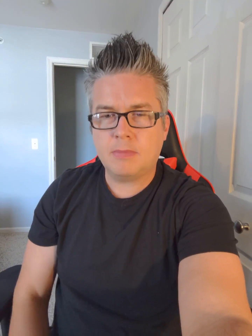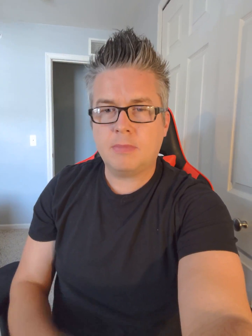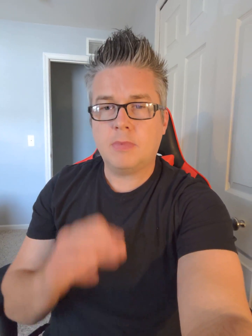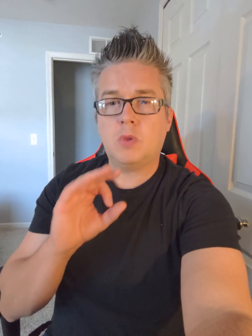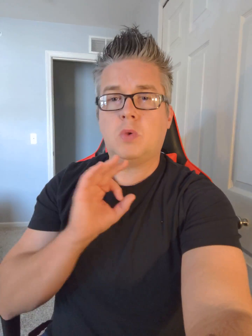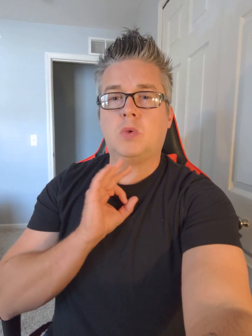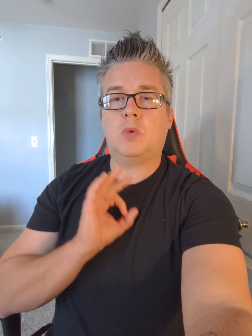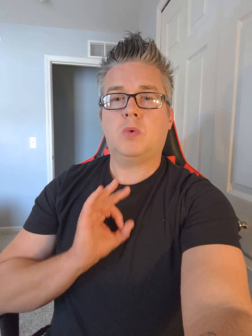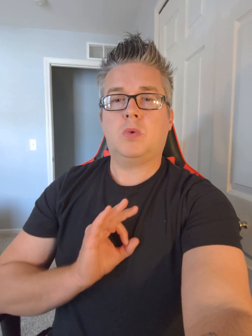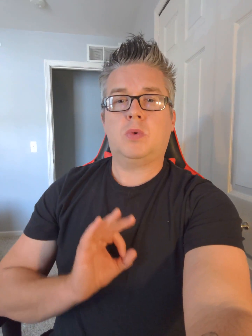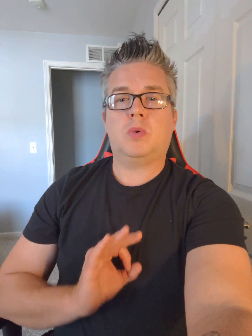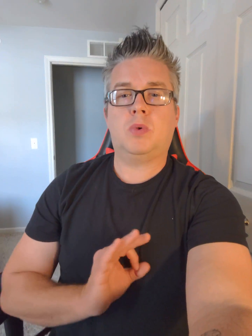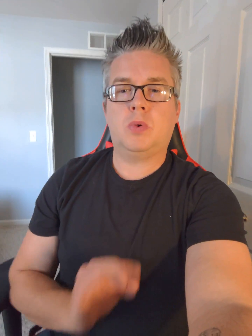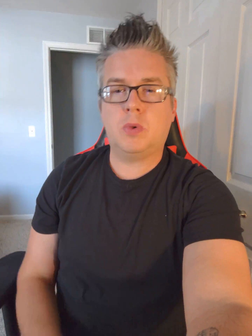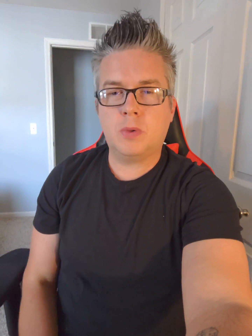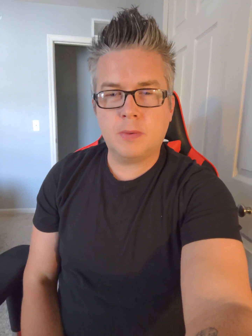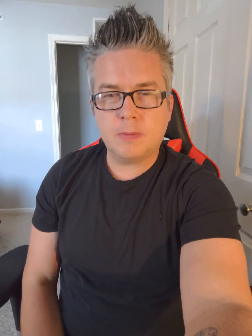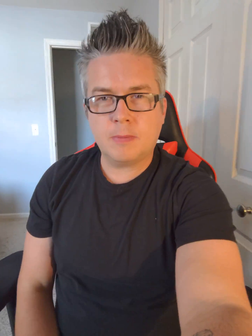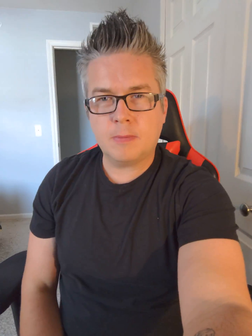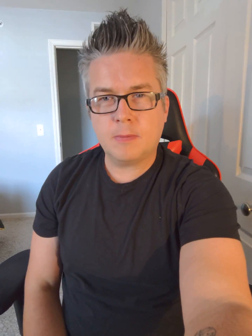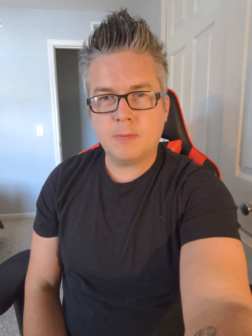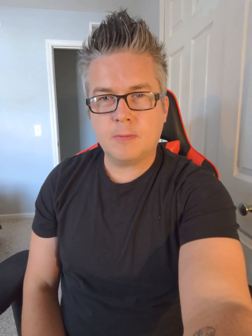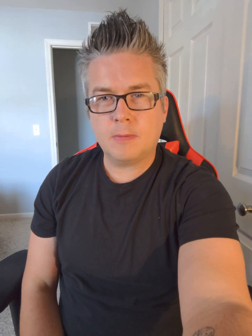button